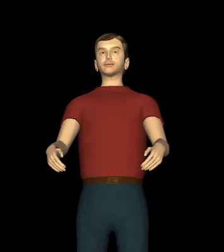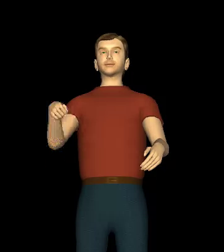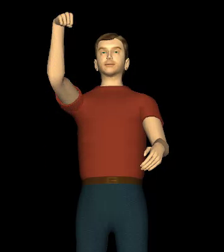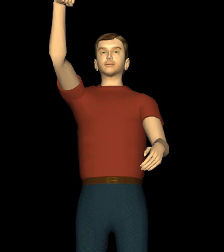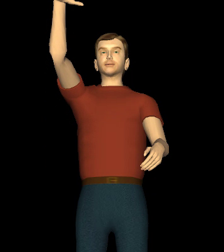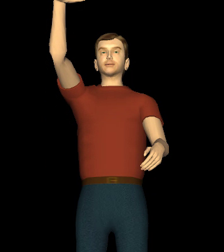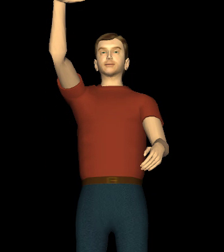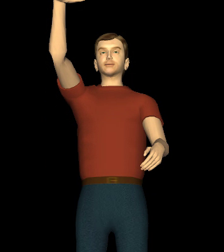ضوء